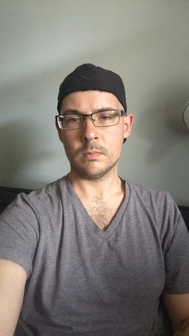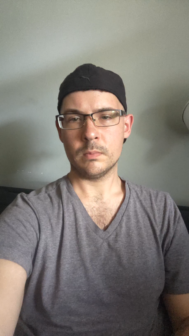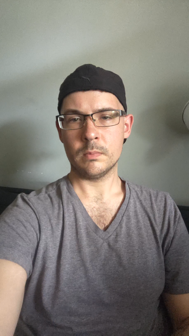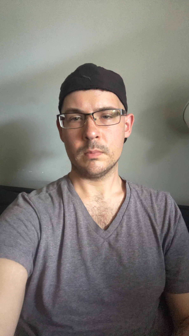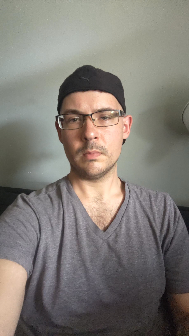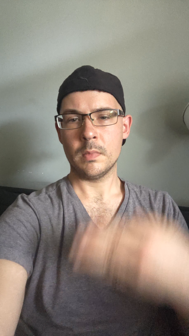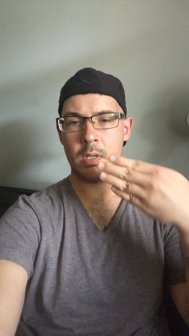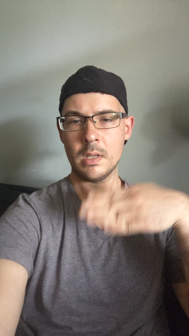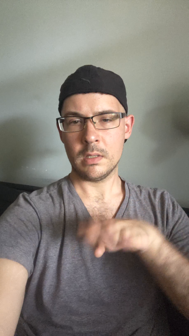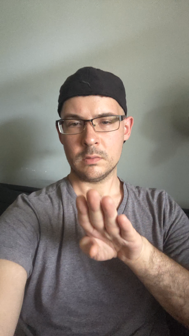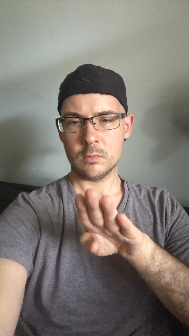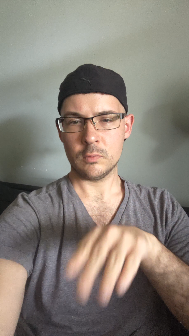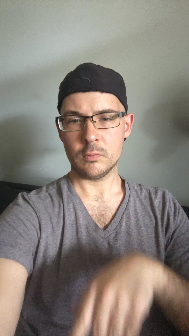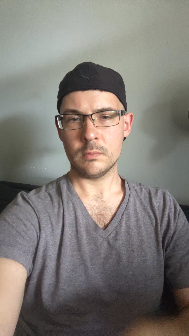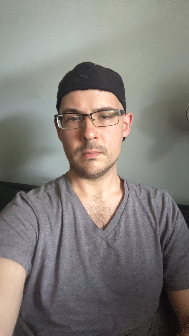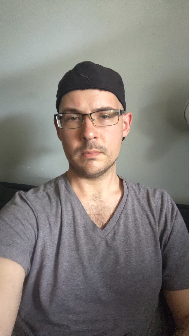enter